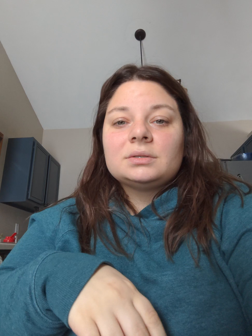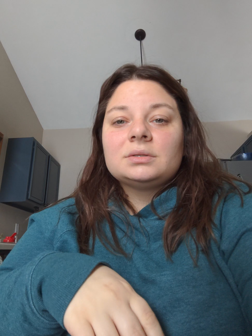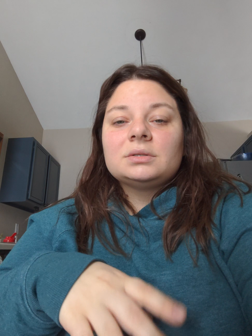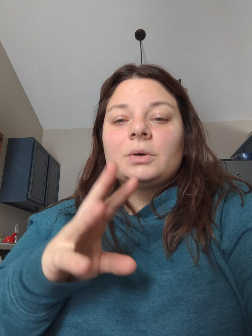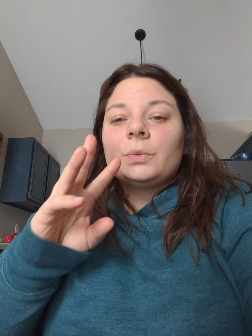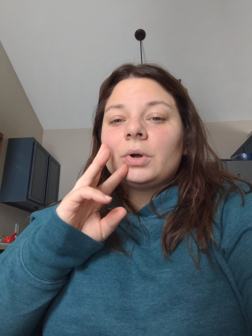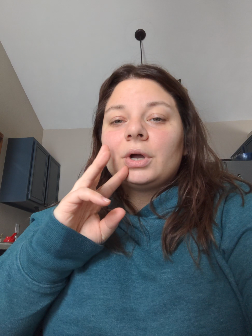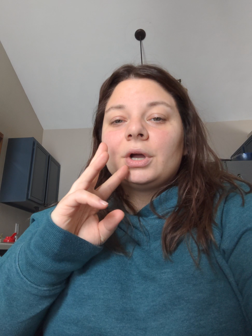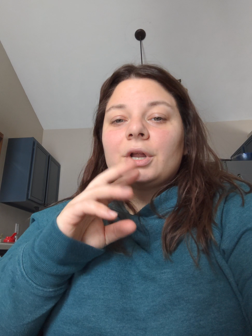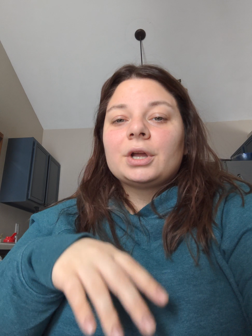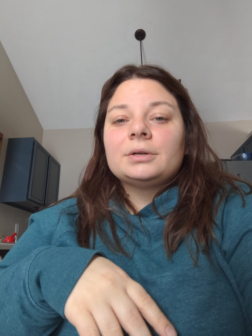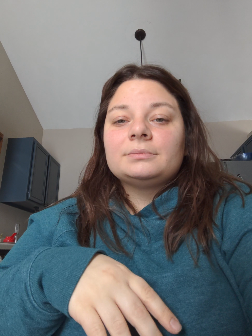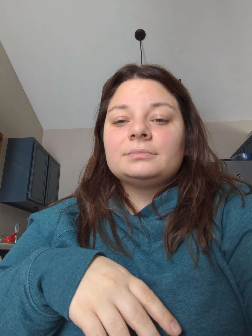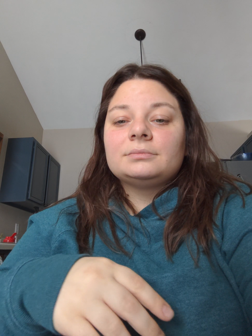water